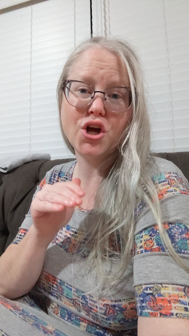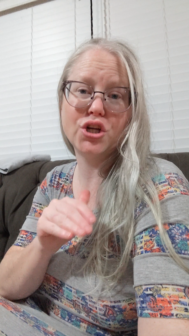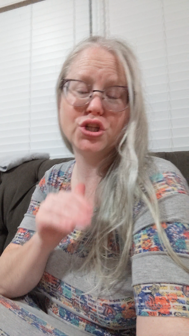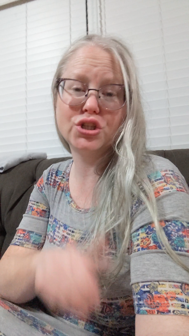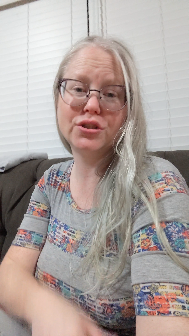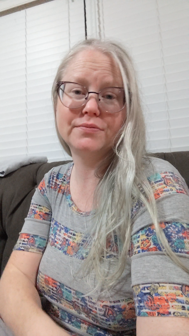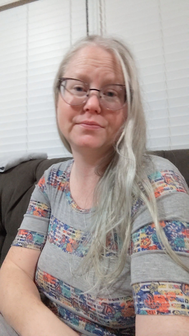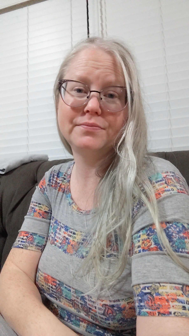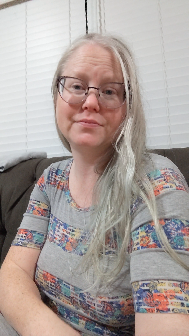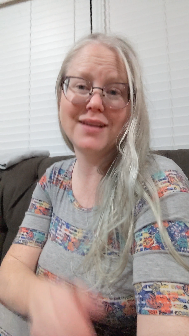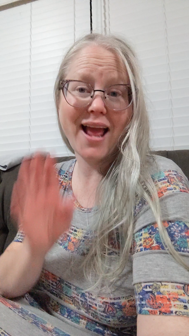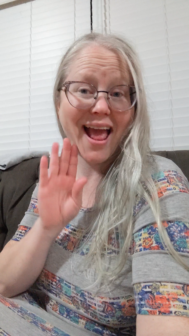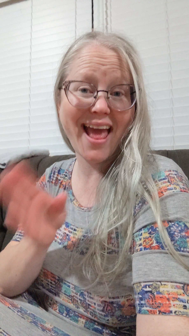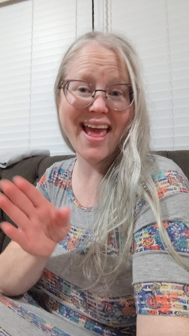hi